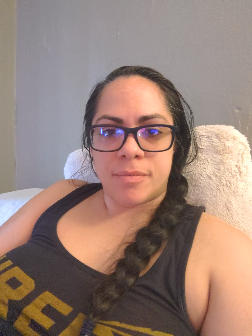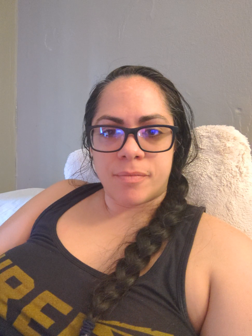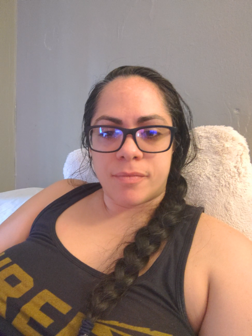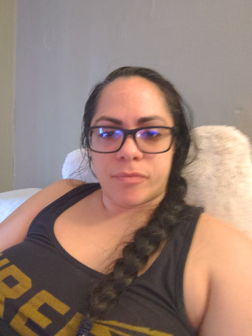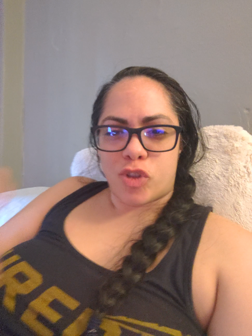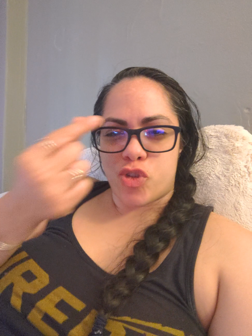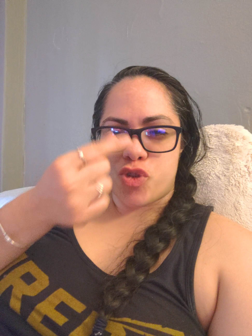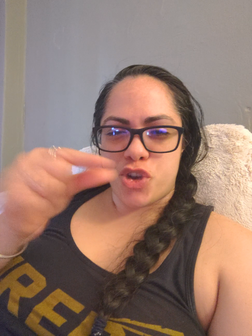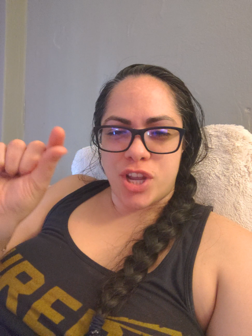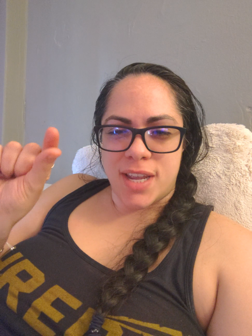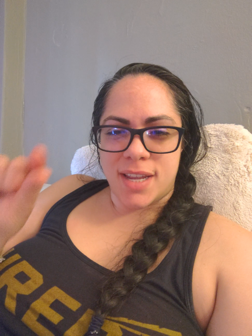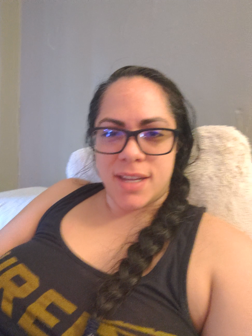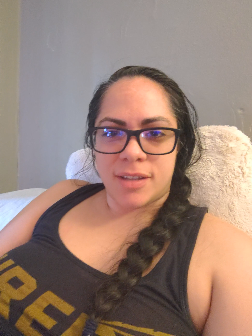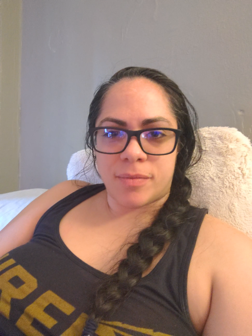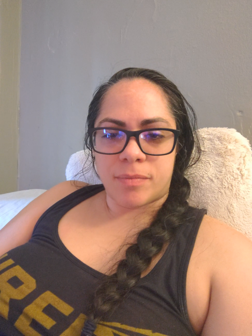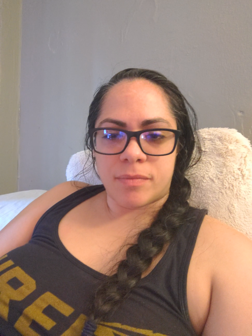green